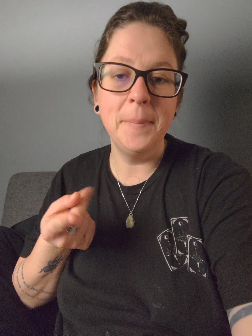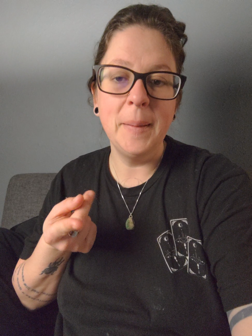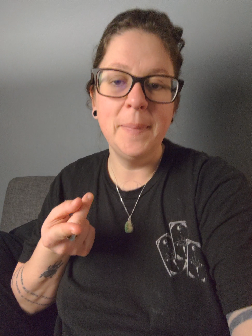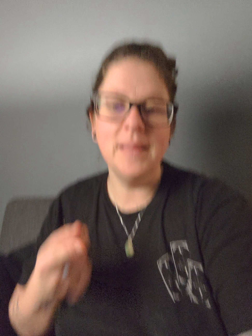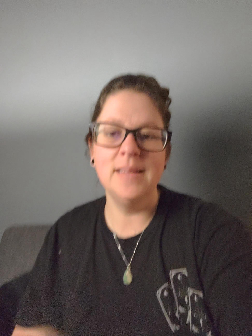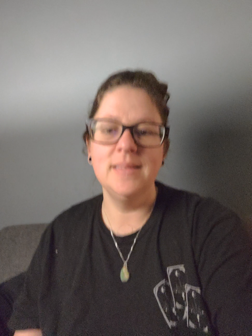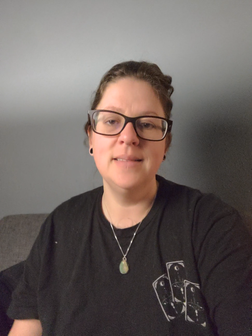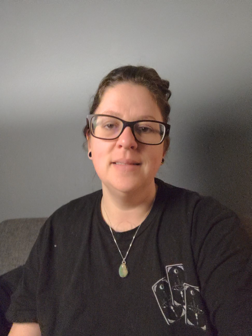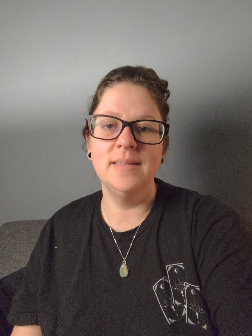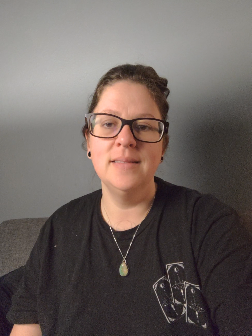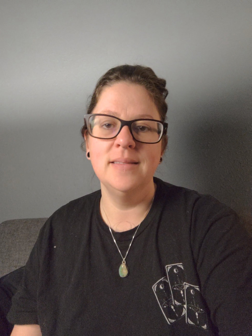puppy